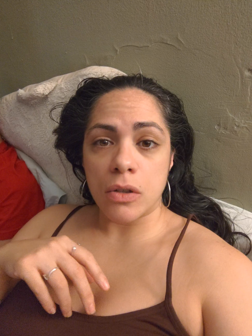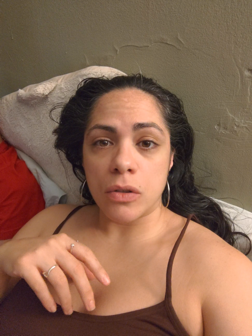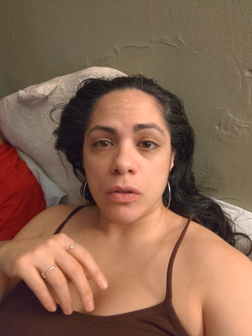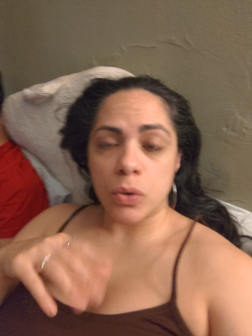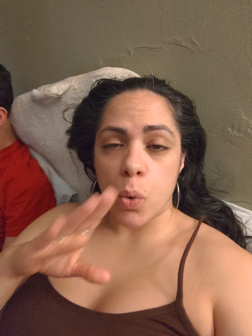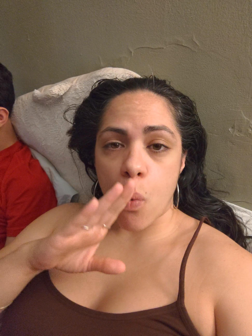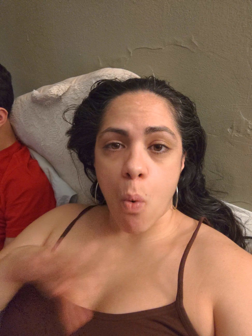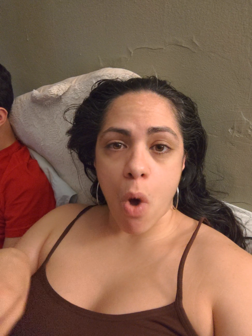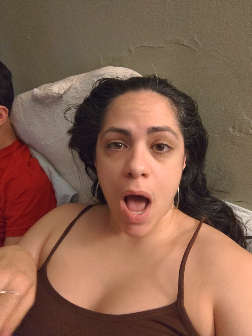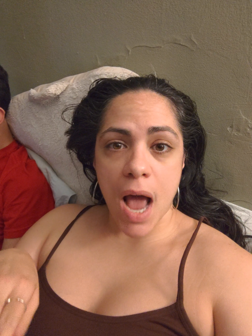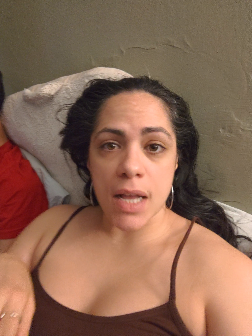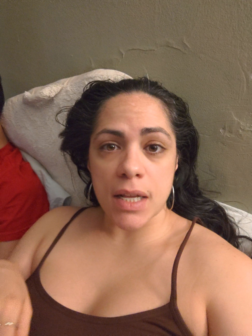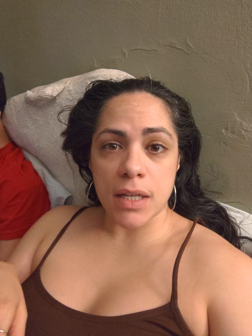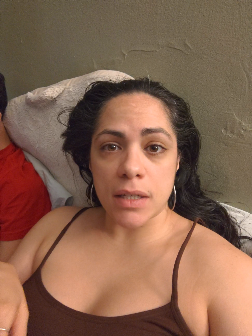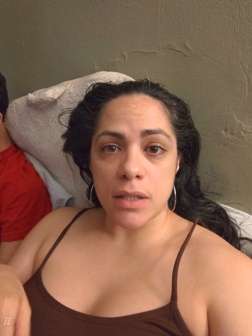quiet